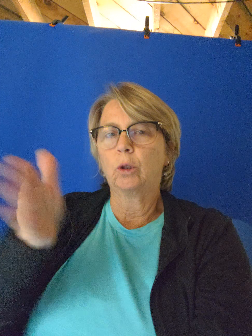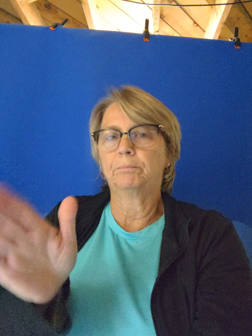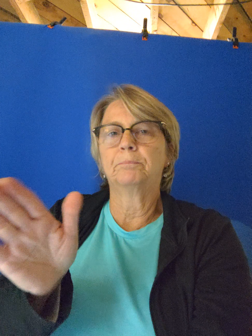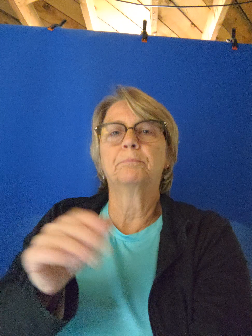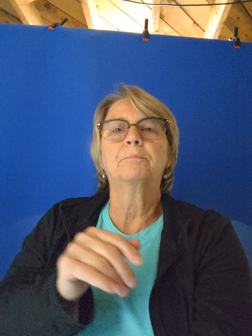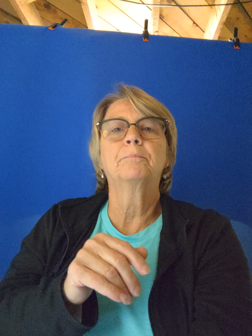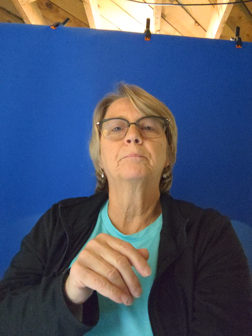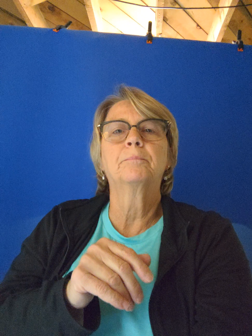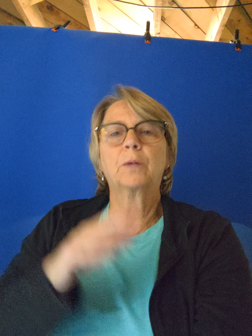room